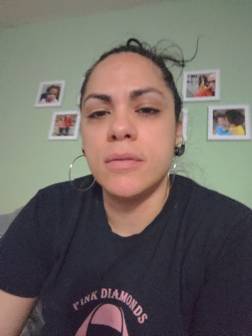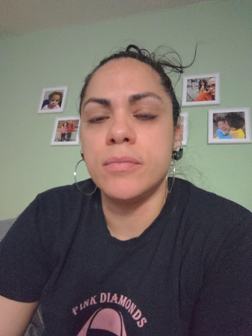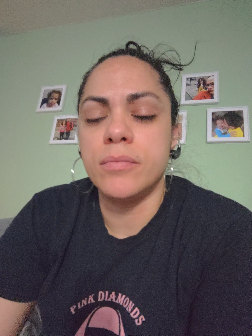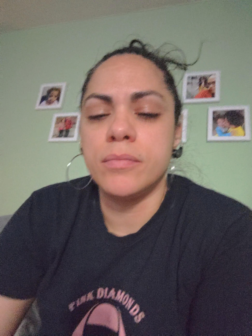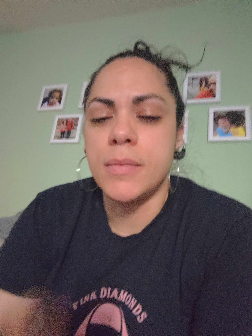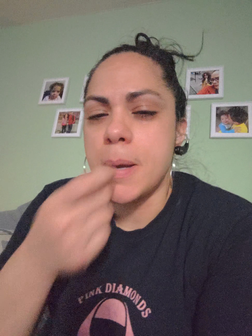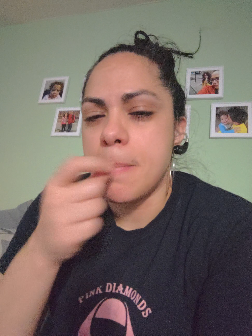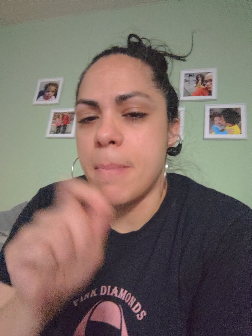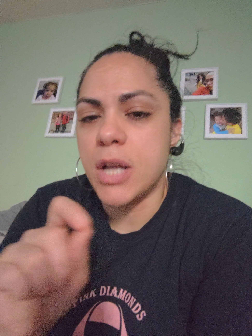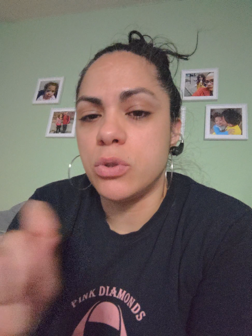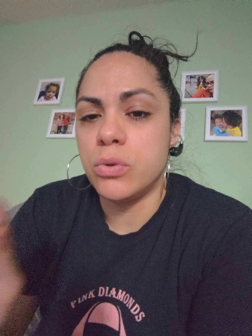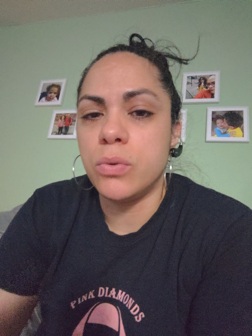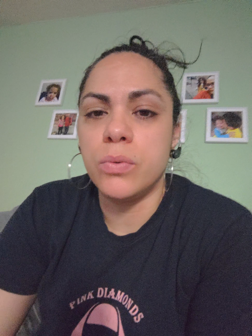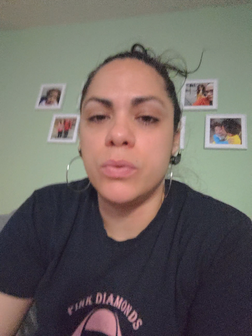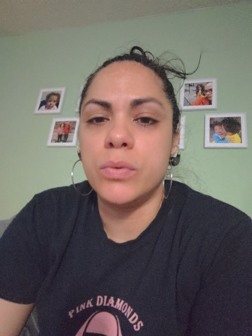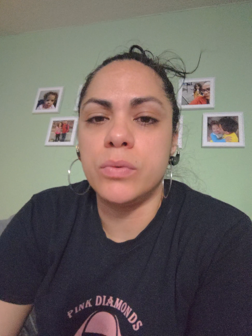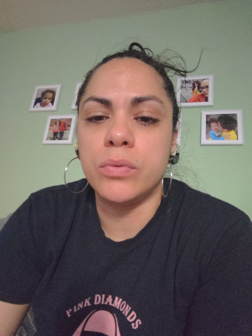pencil